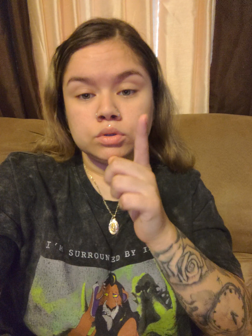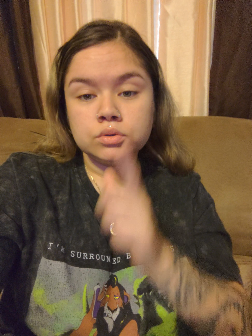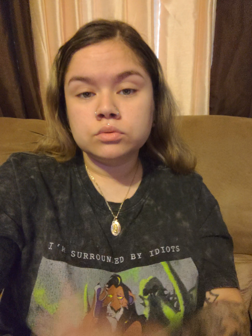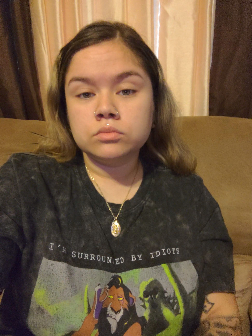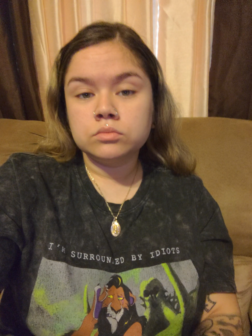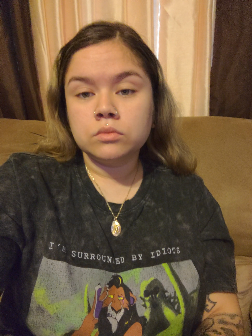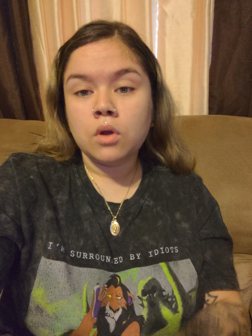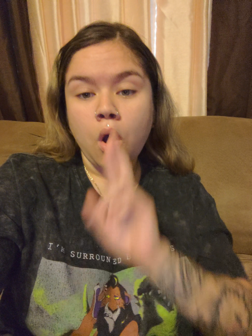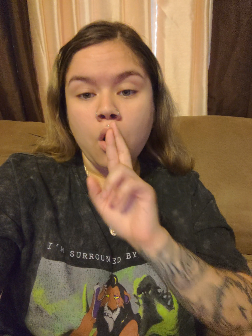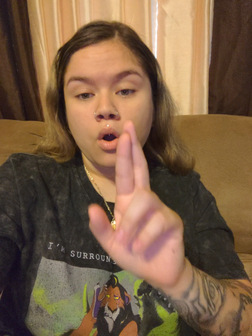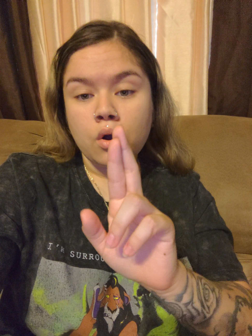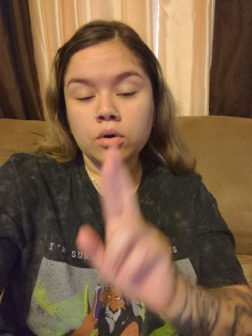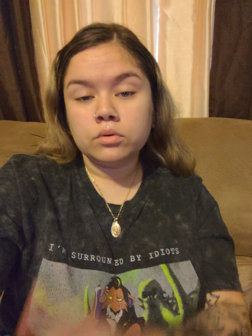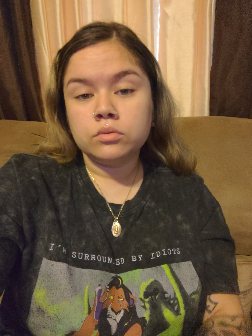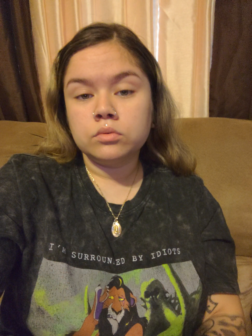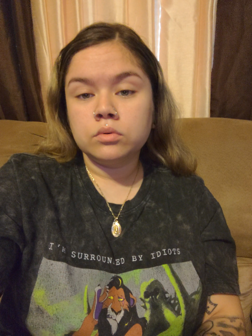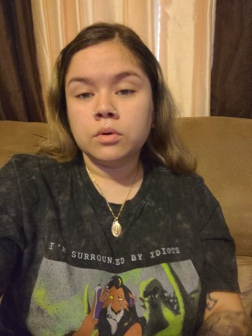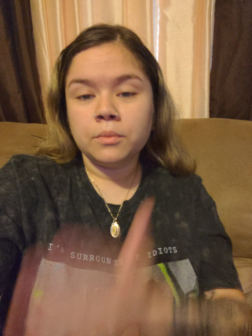are